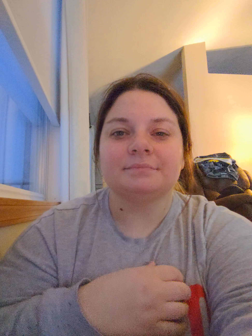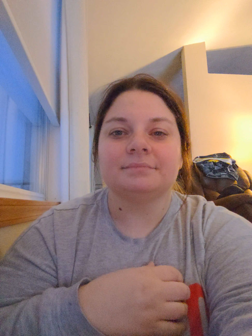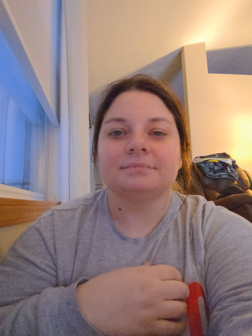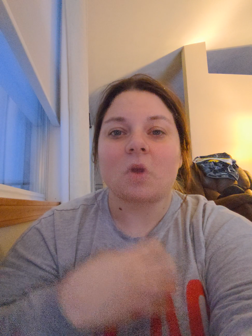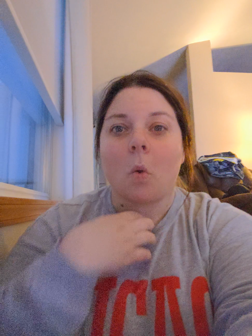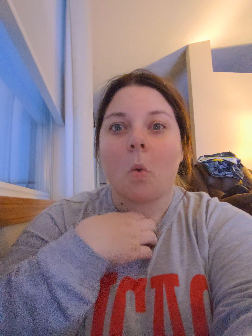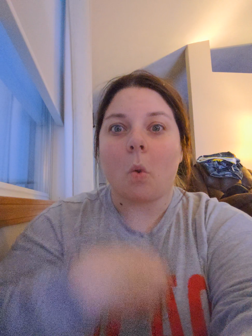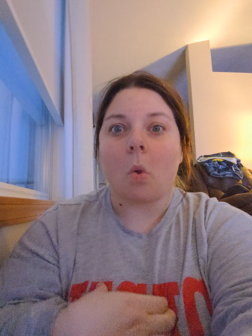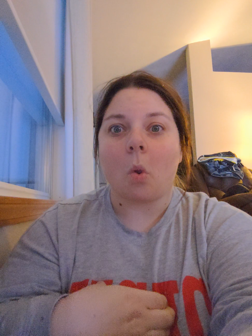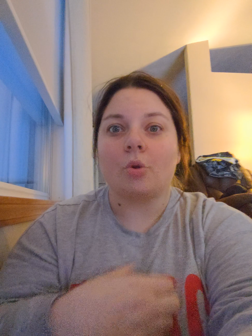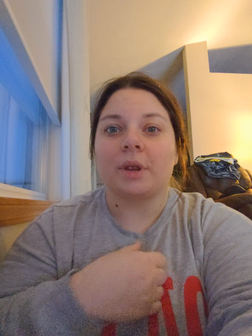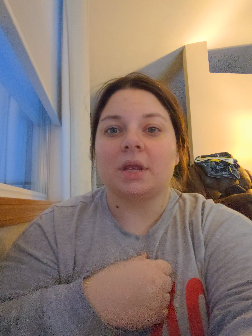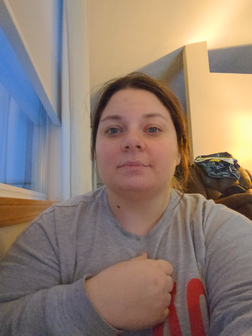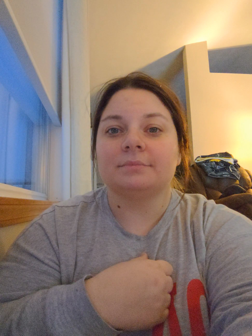hungry